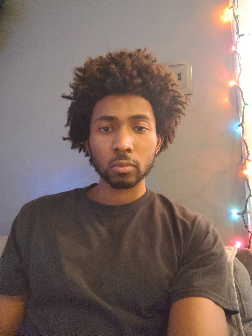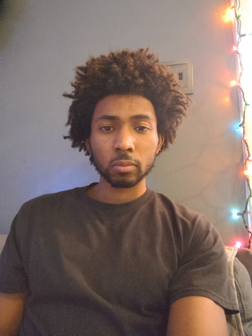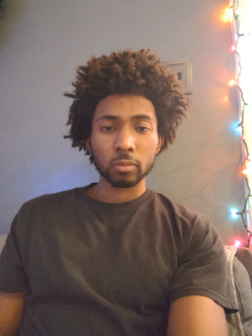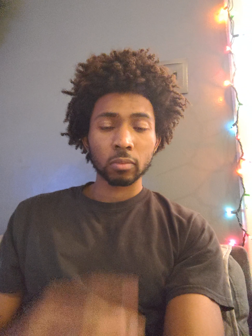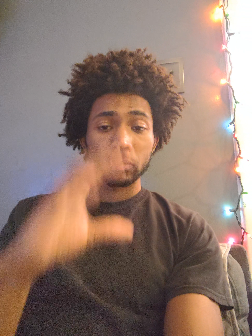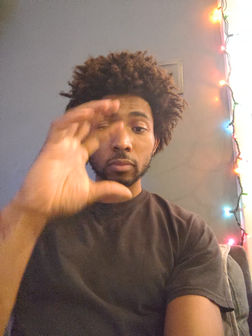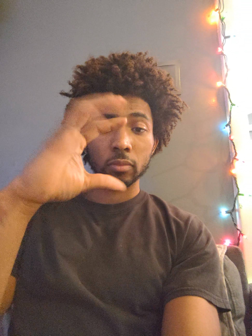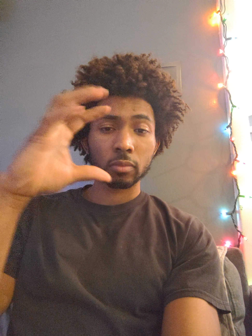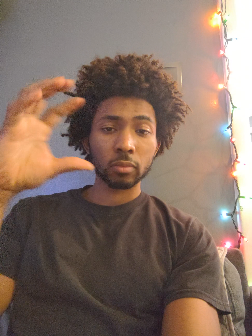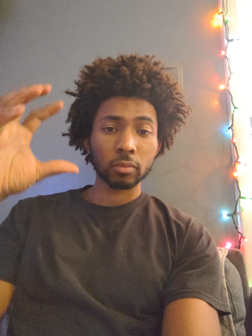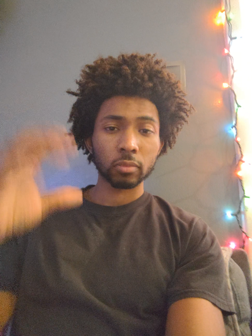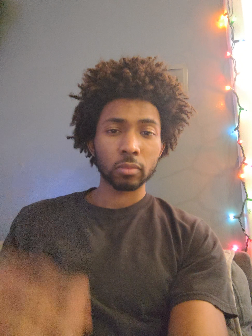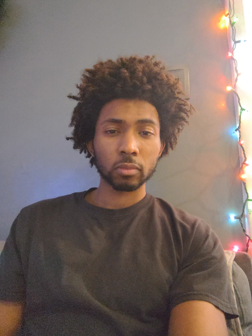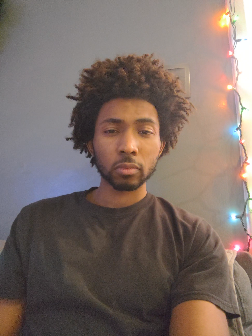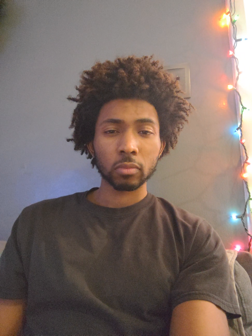cloud